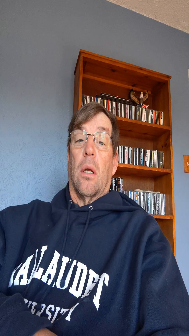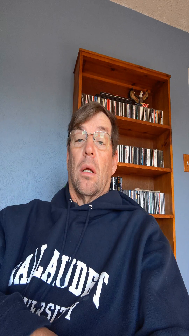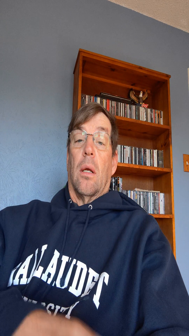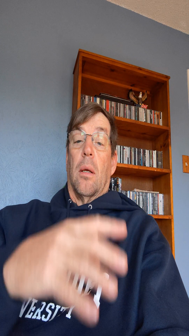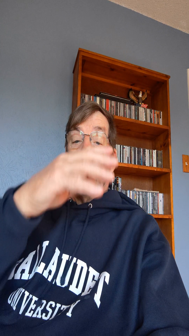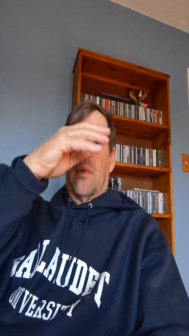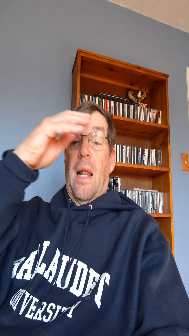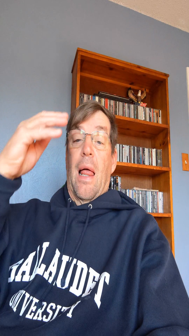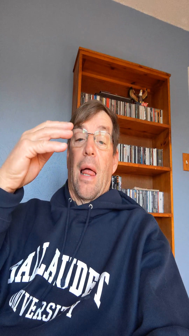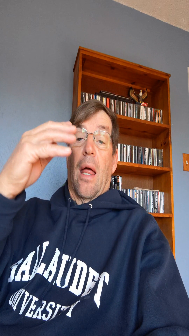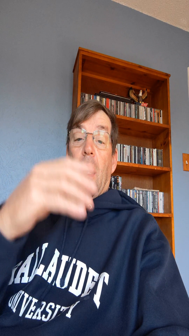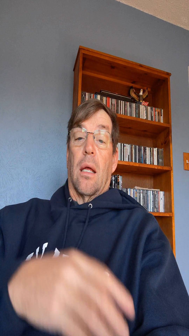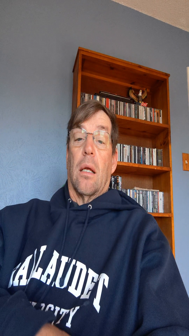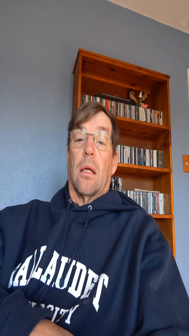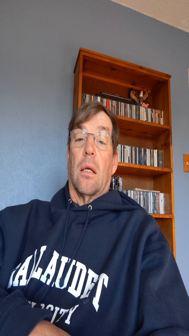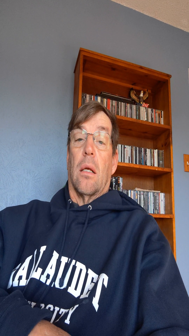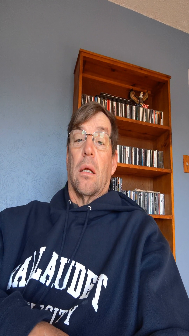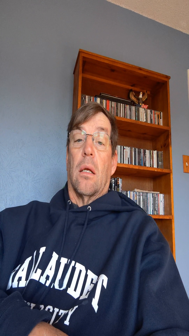black